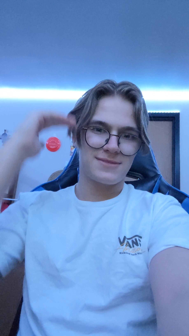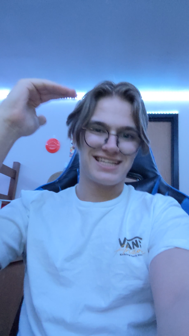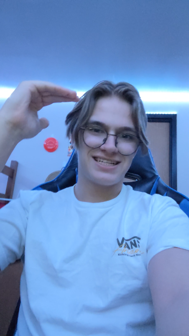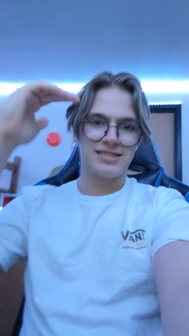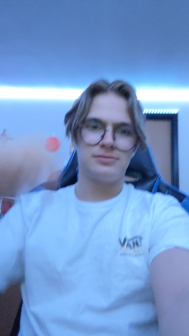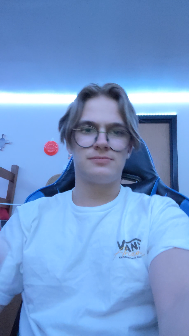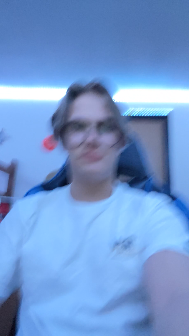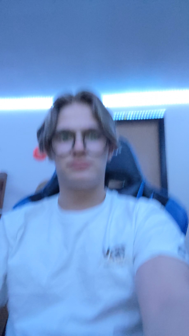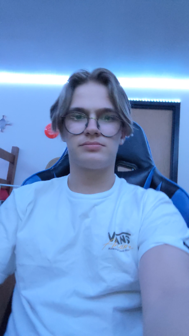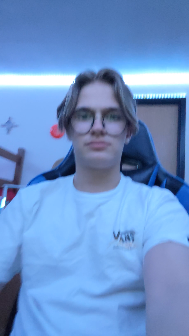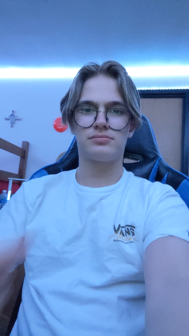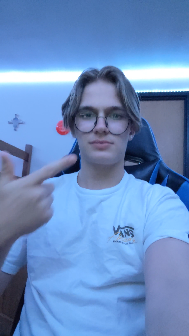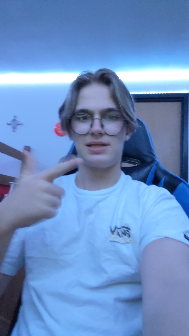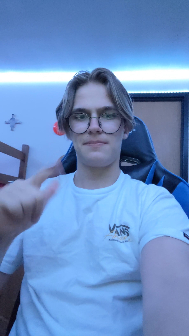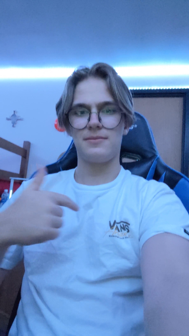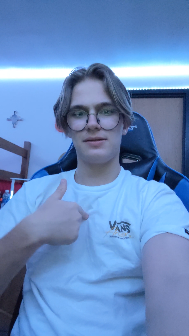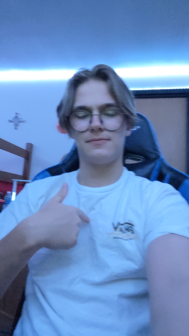let me